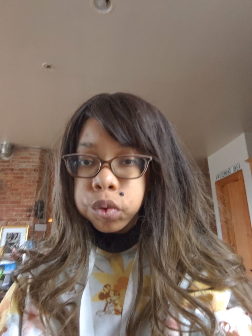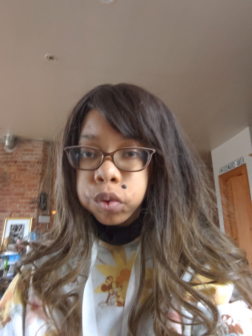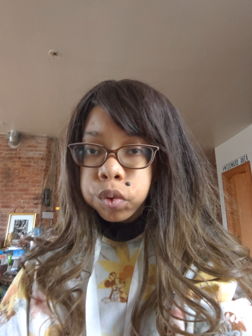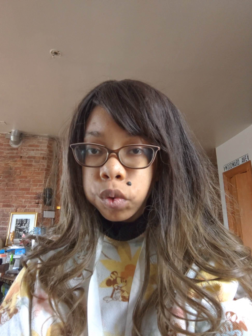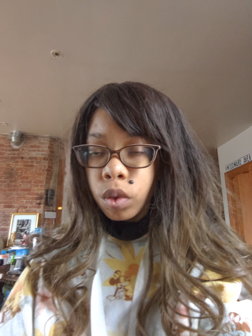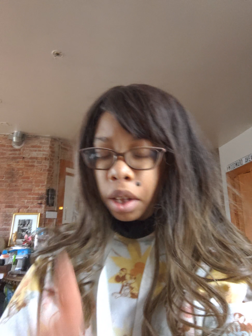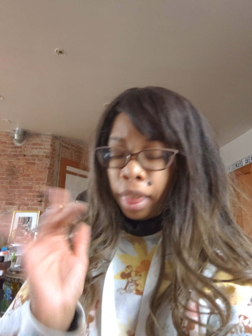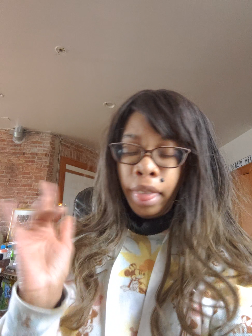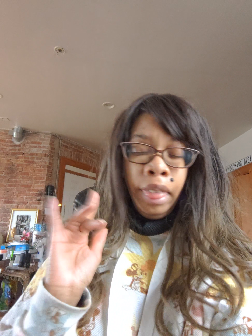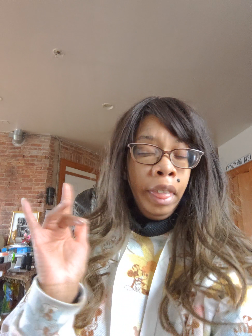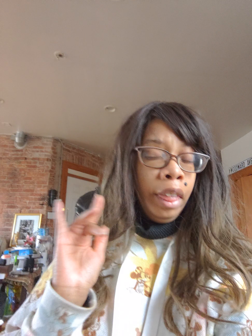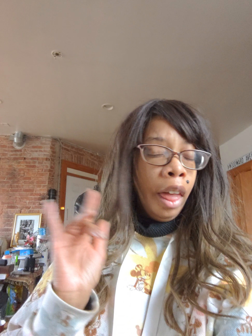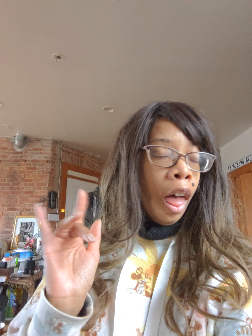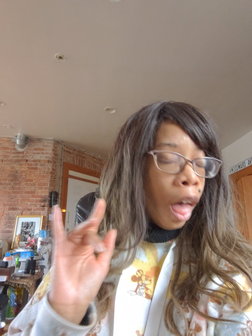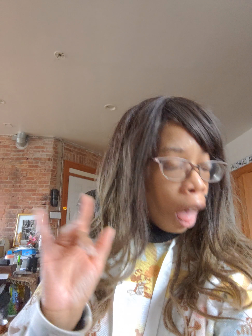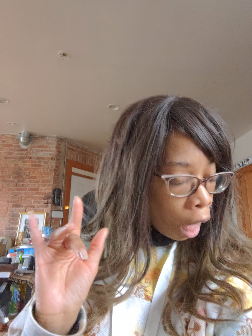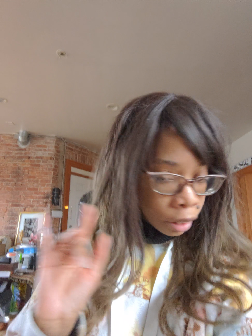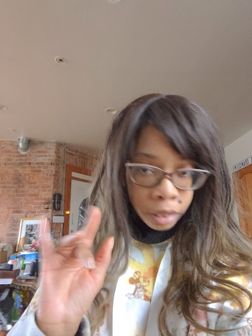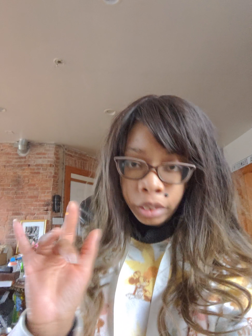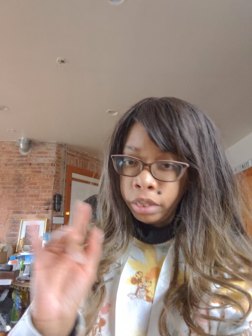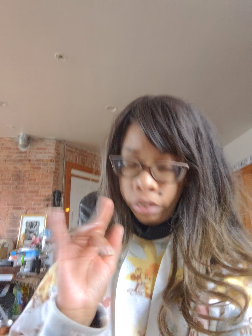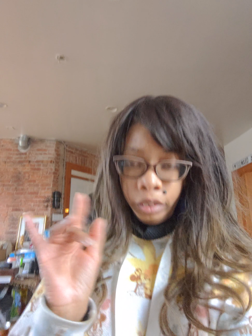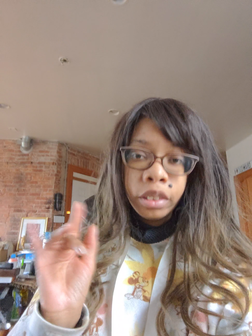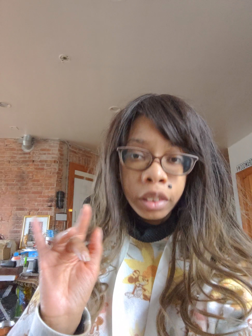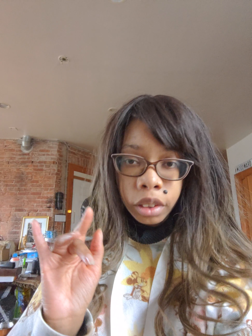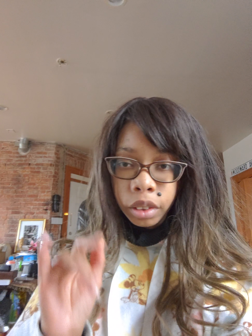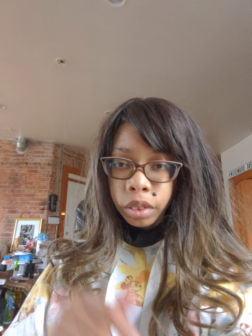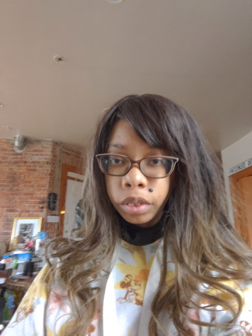yucky